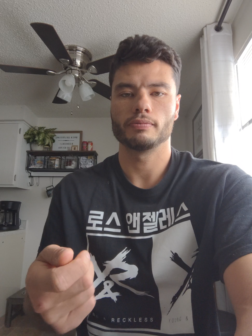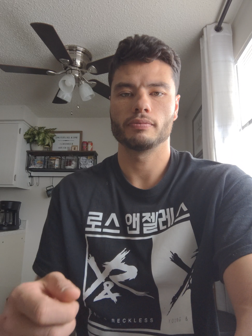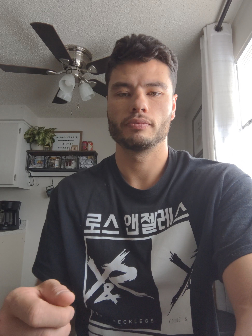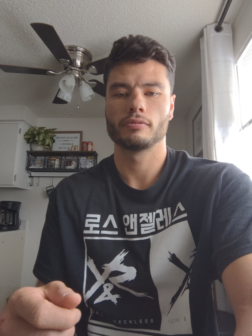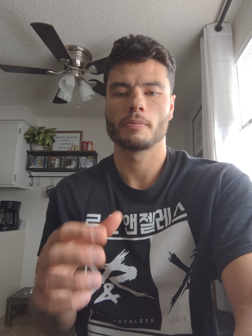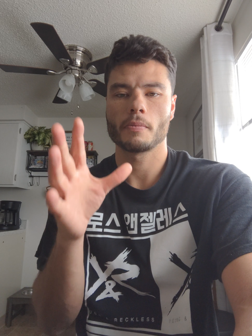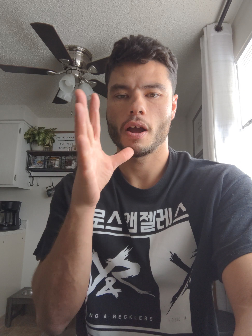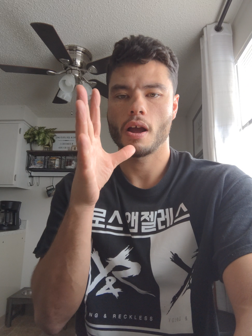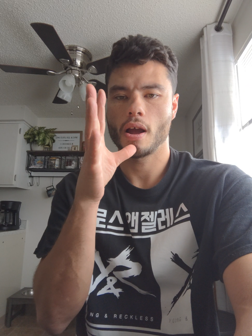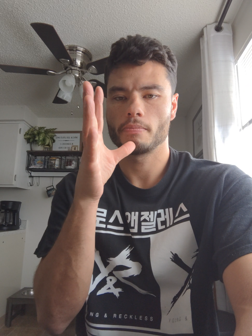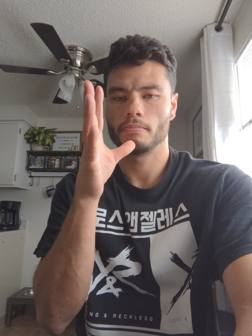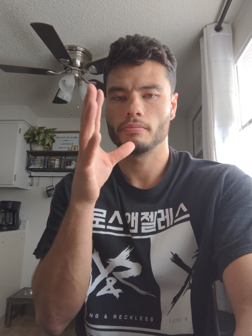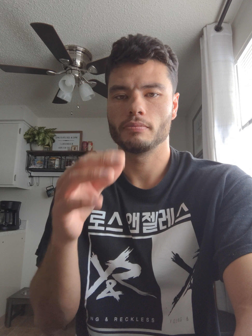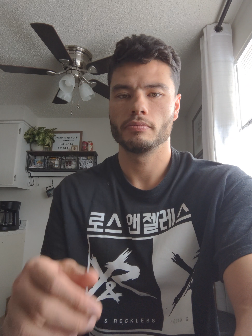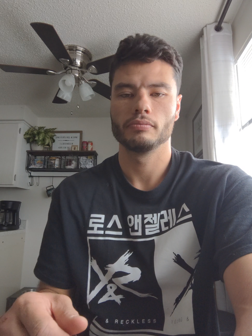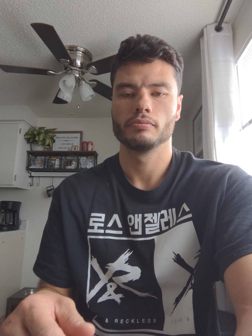mom